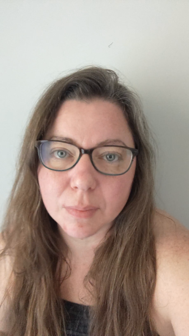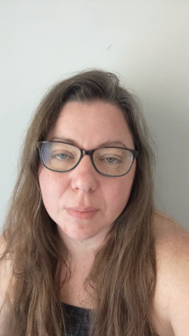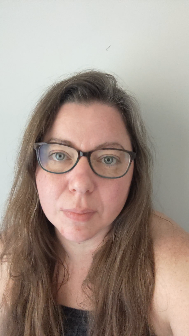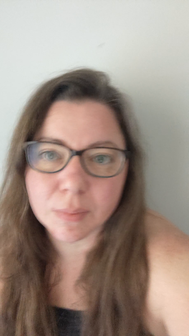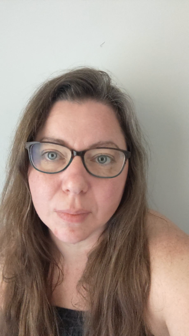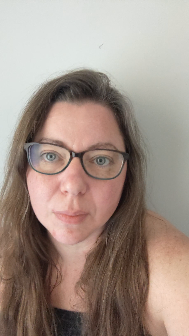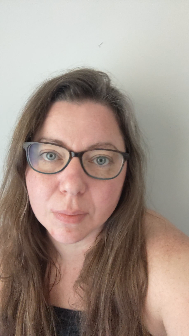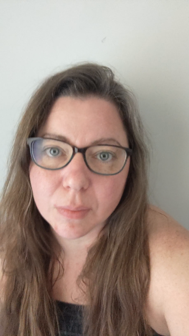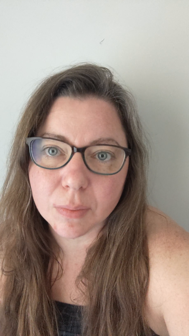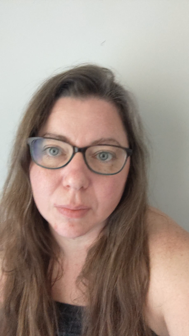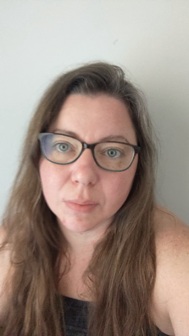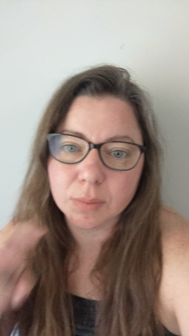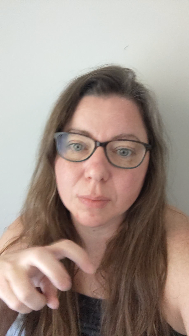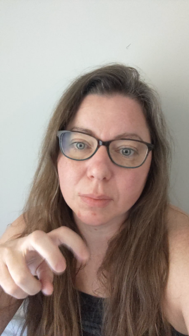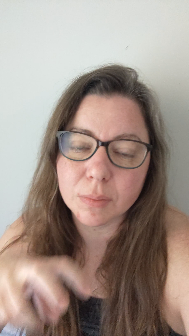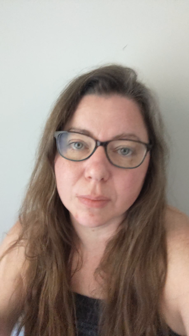potato